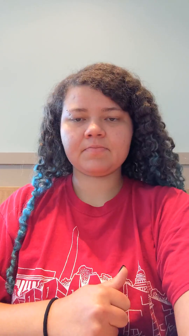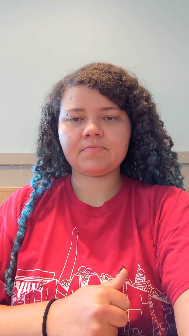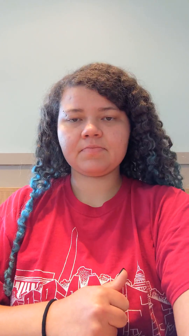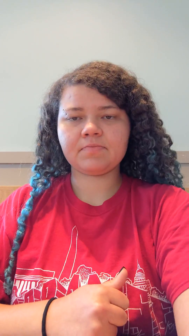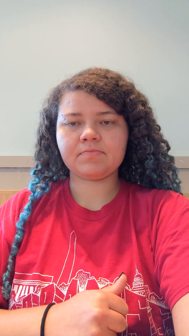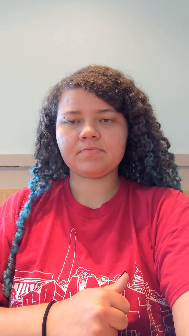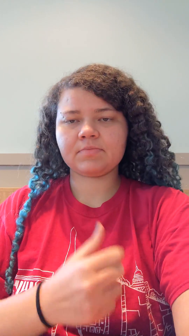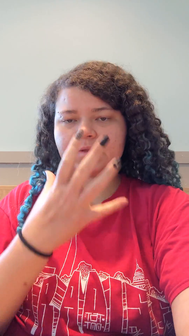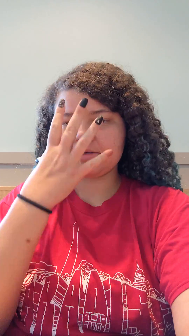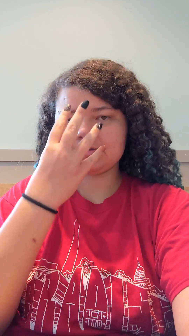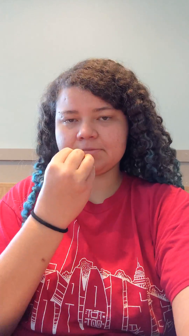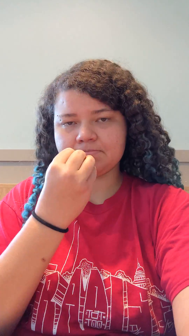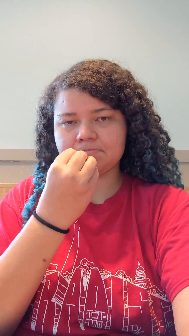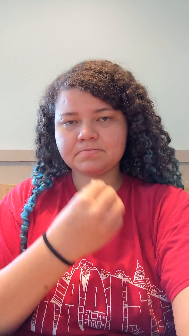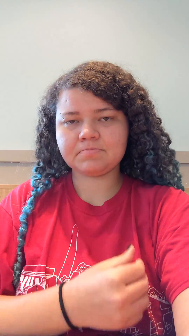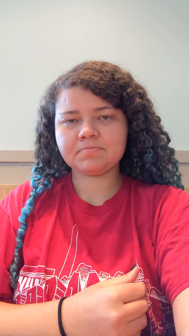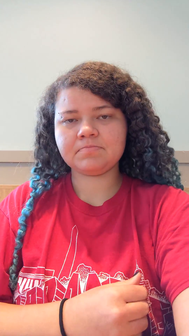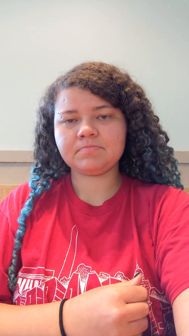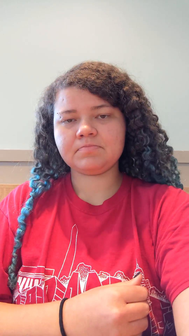asleep